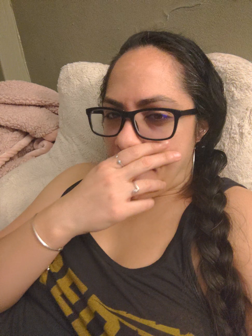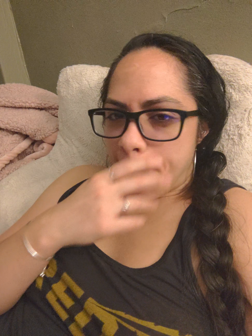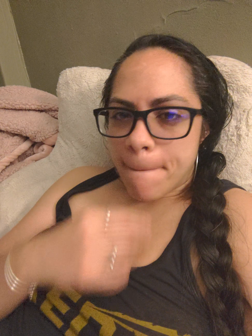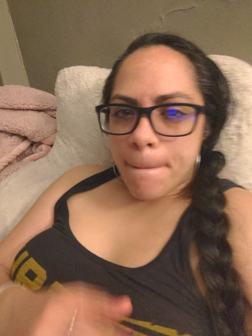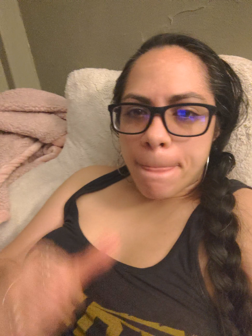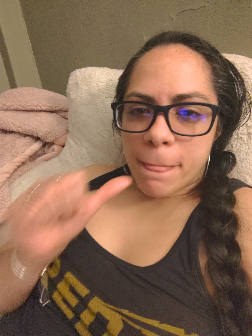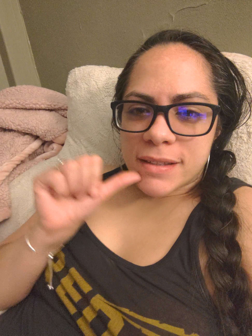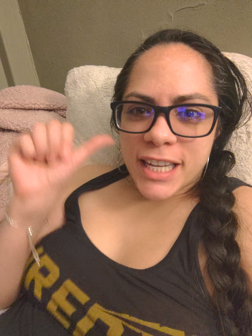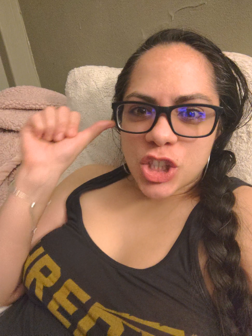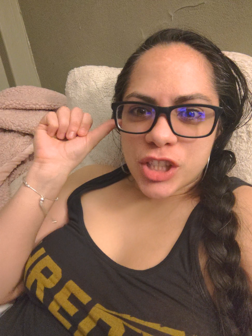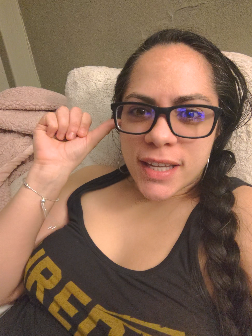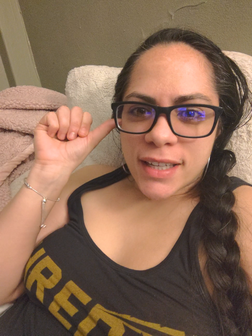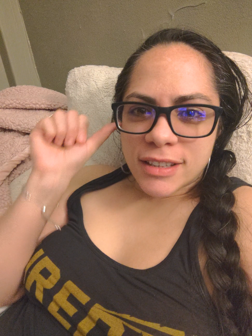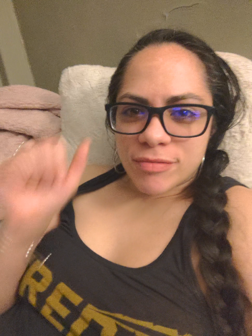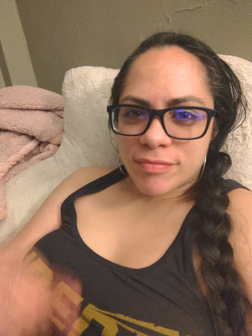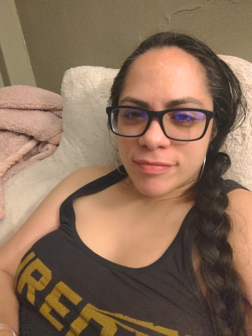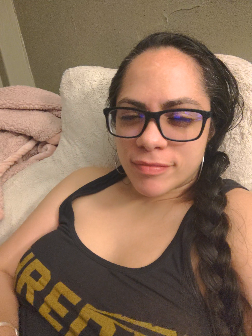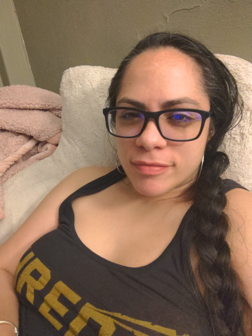yesterday